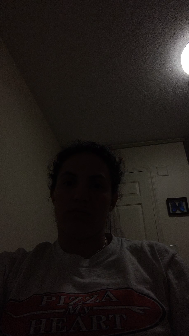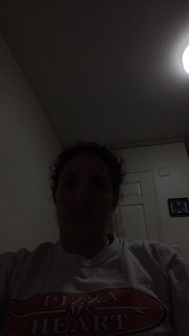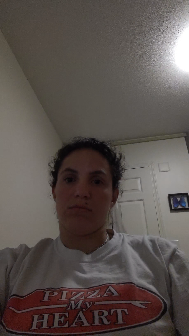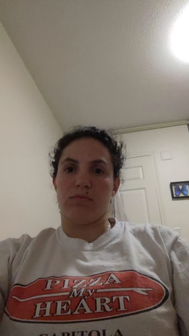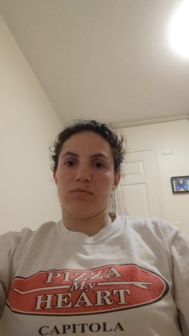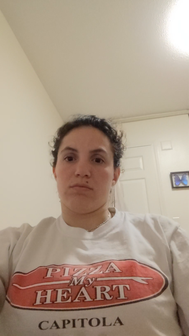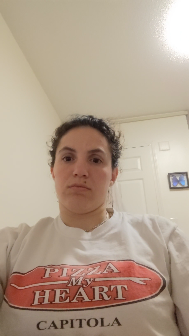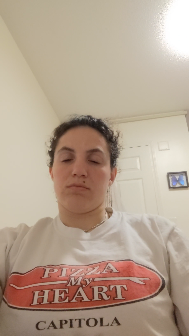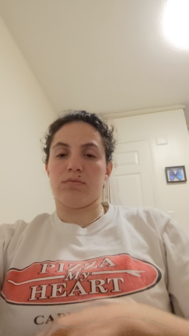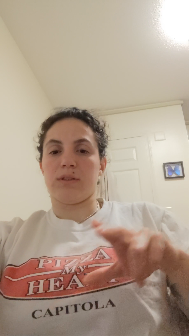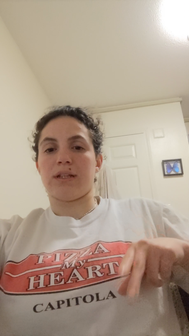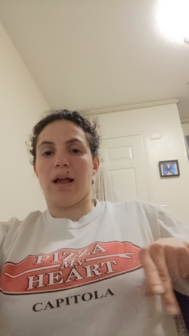diaper